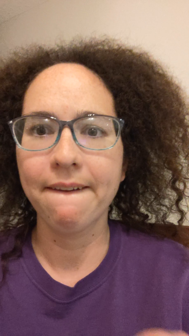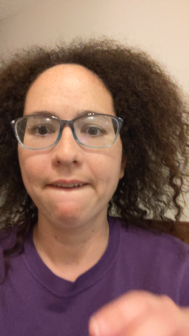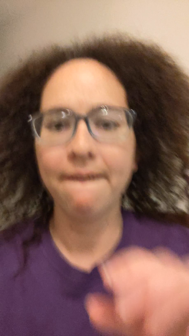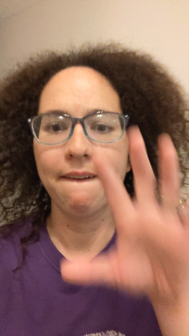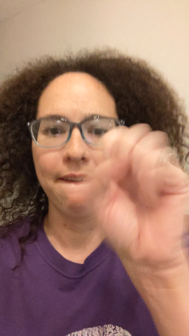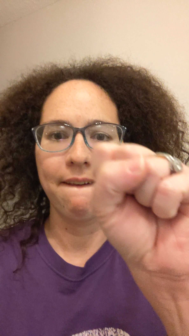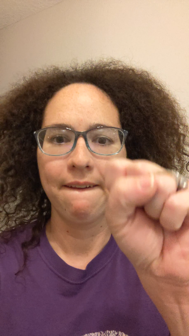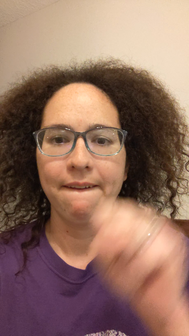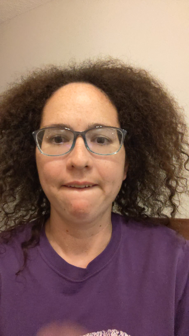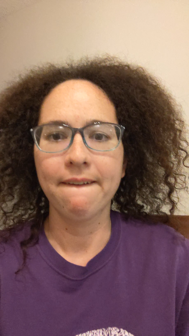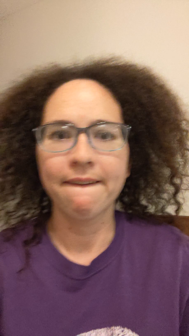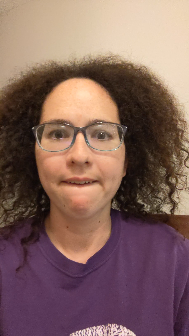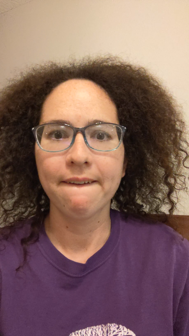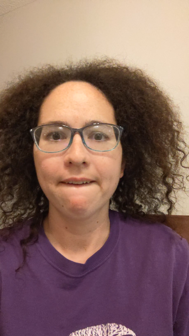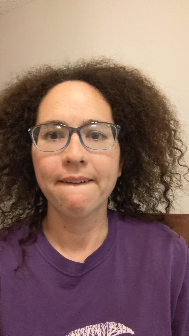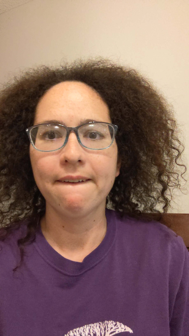catch